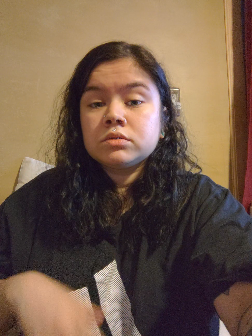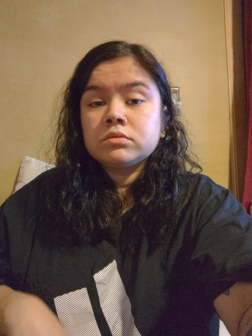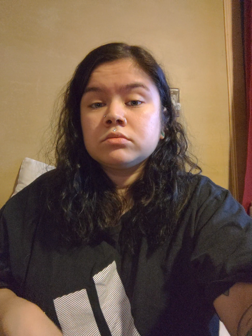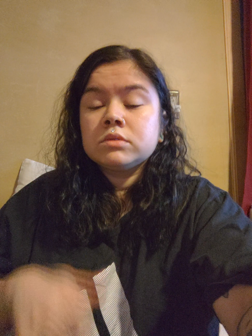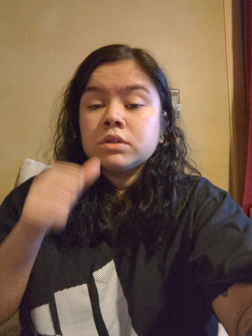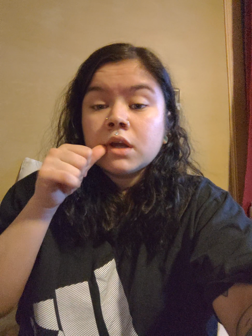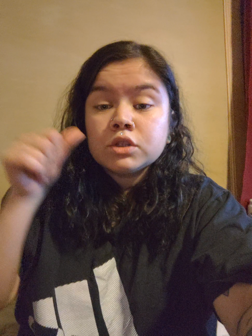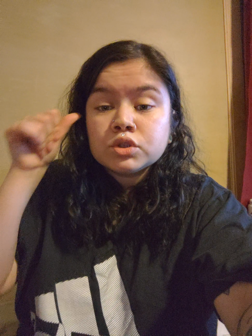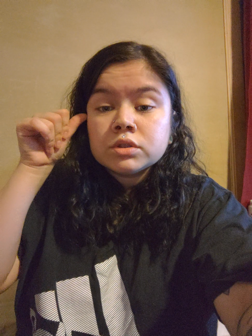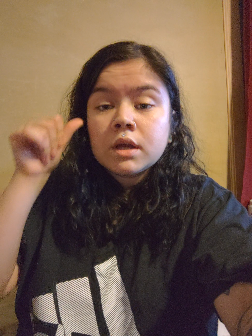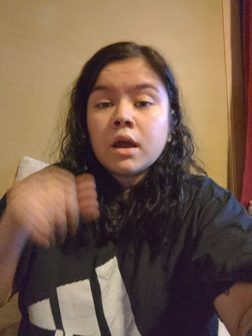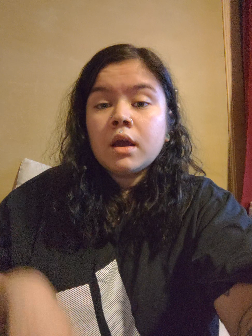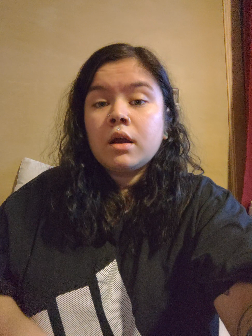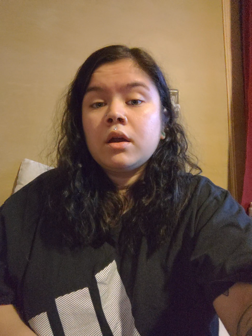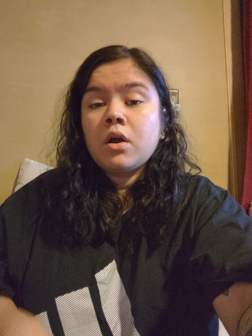yesterday